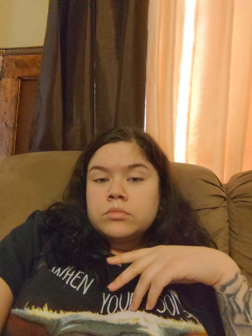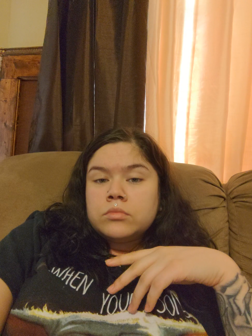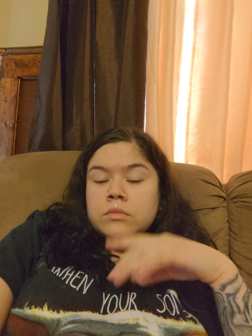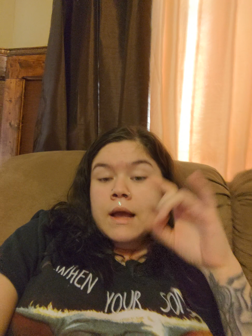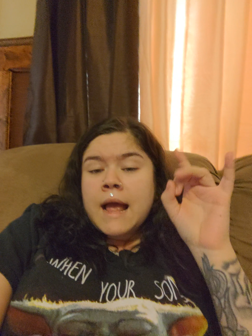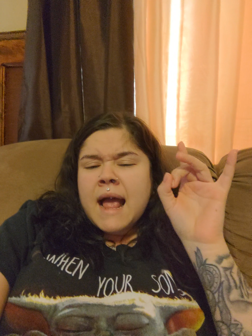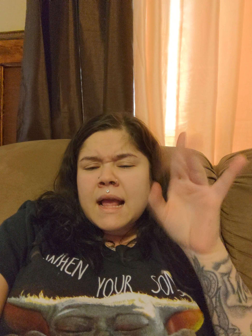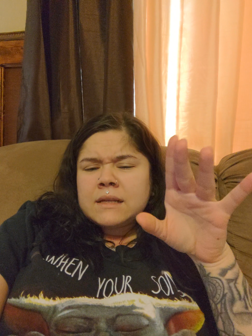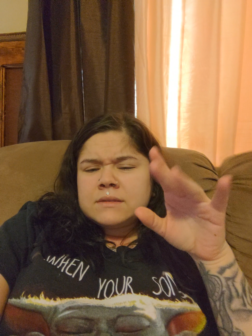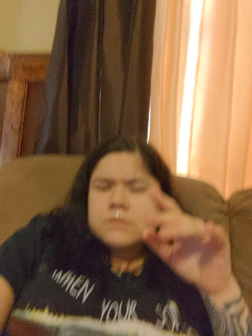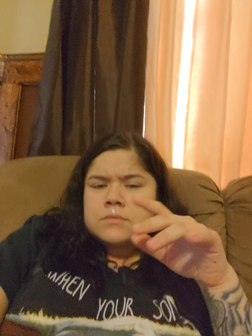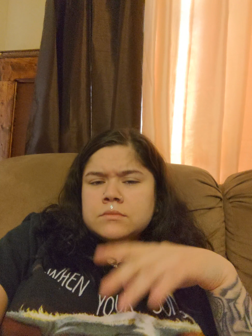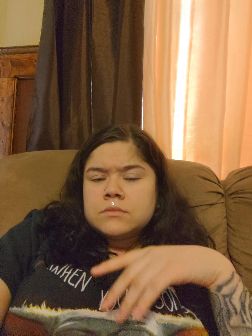hate